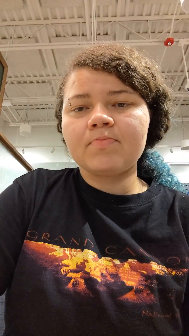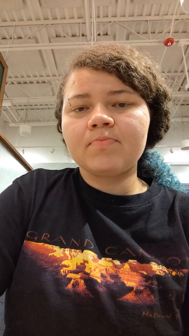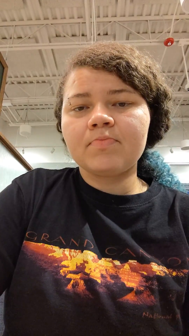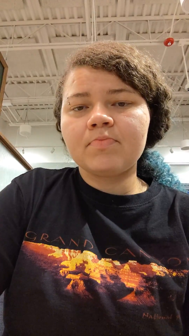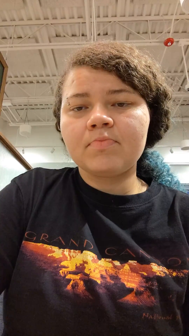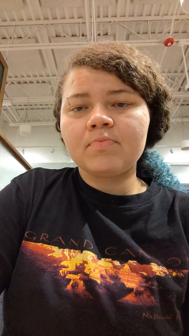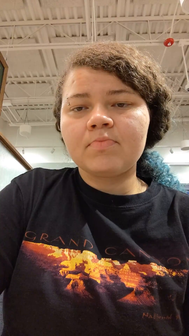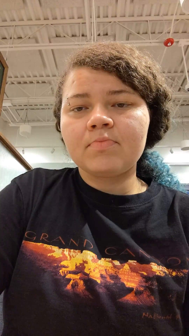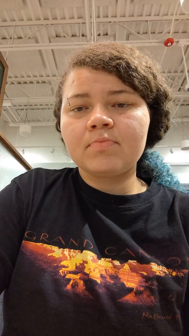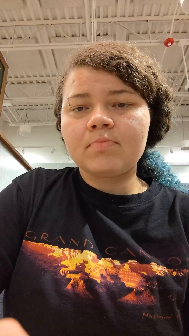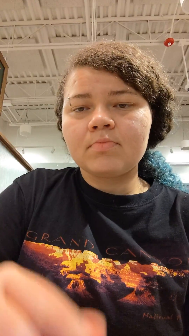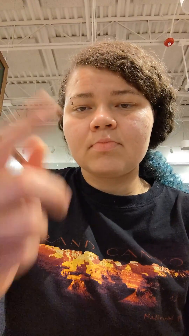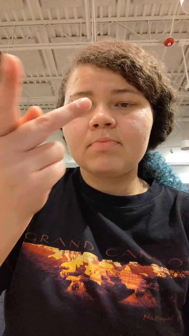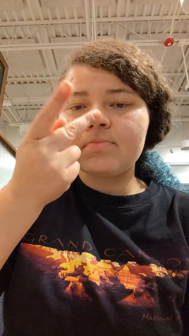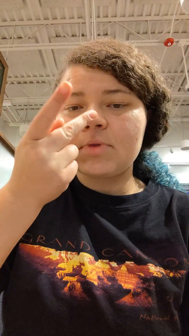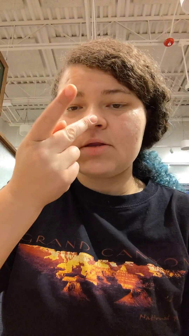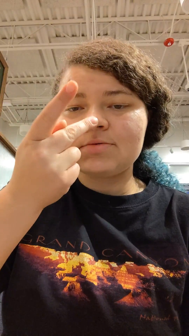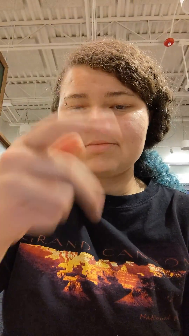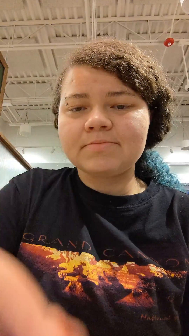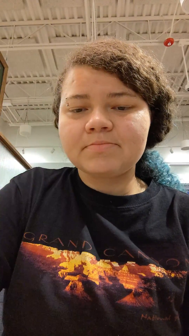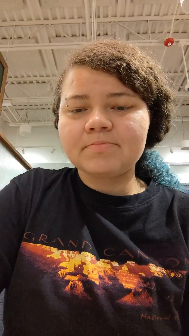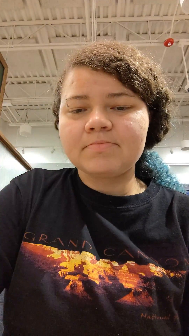penis